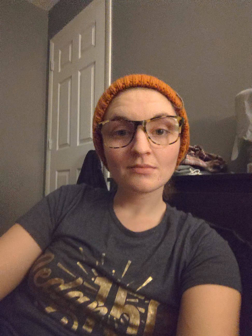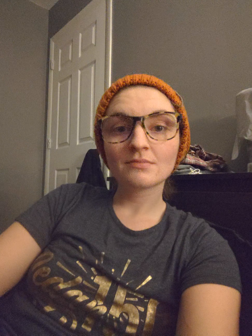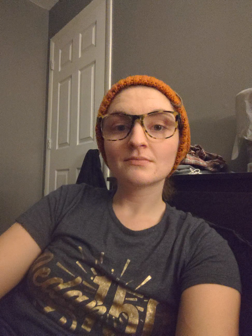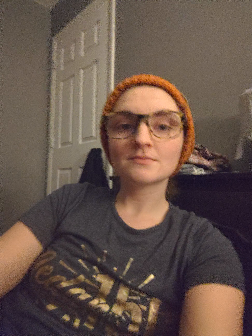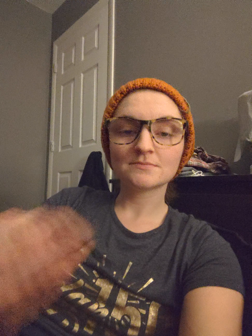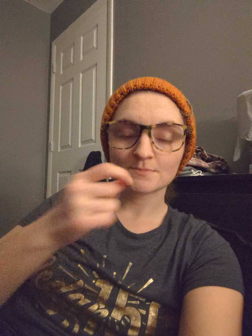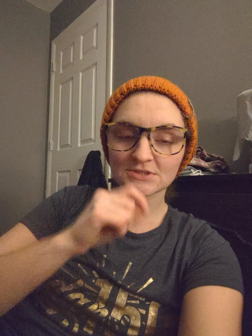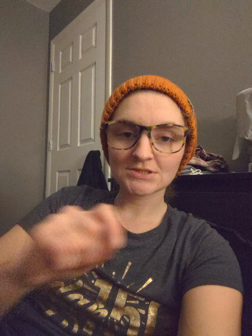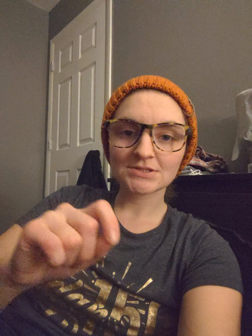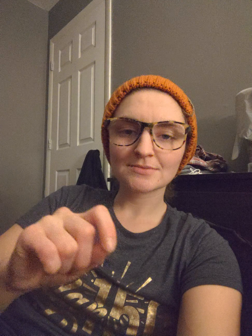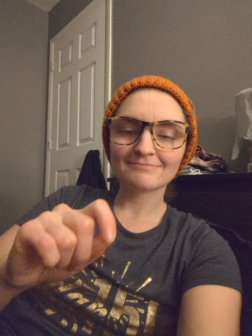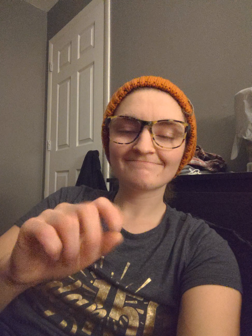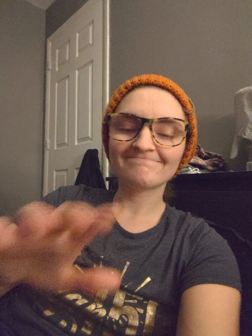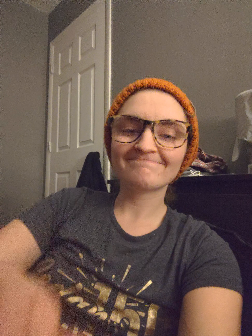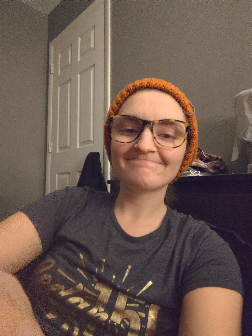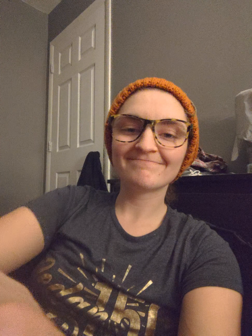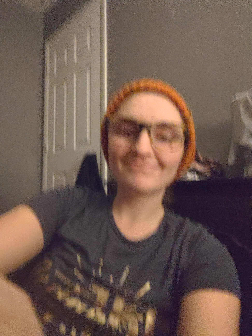hen